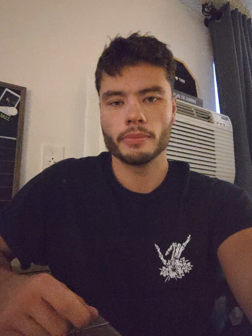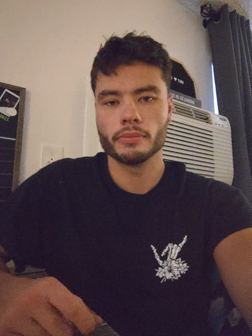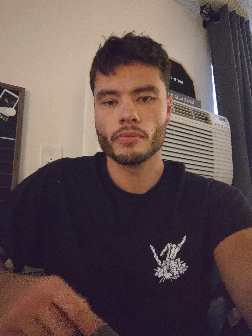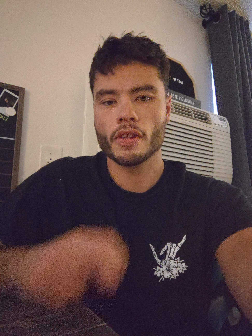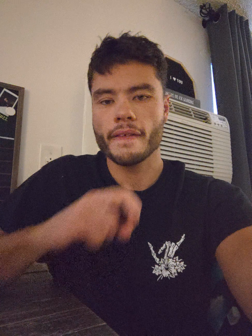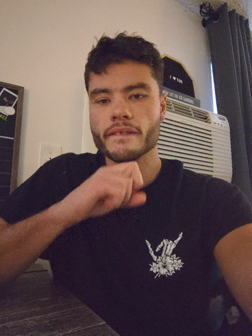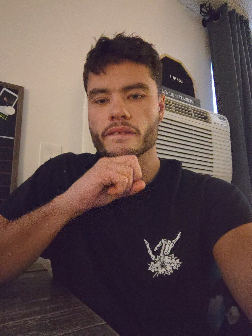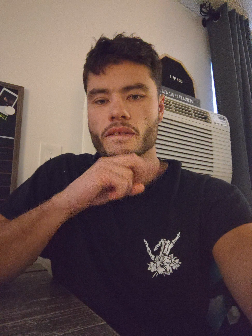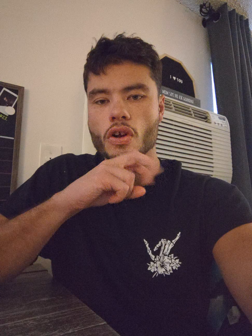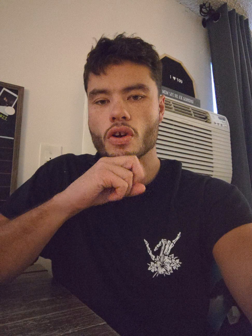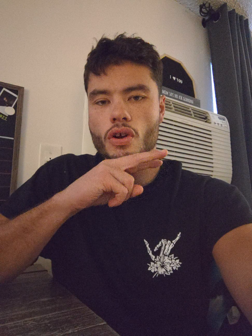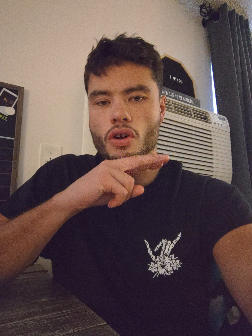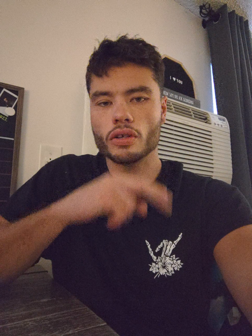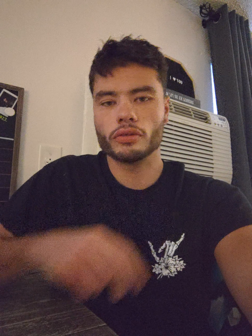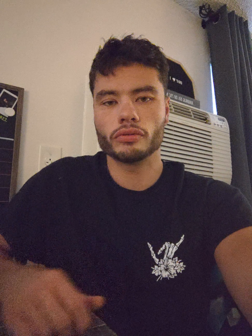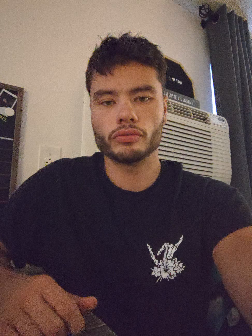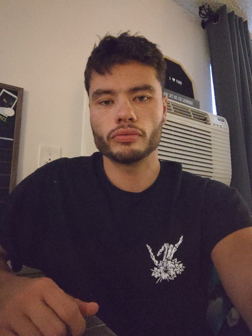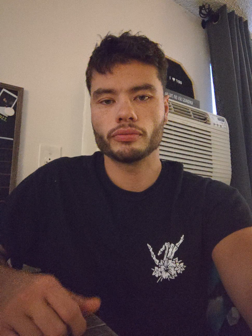frog